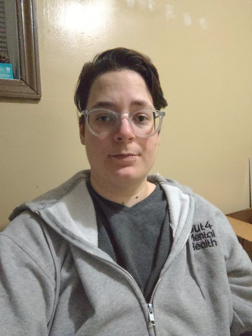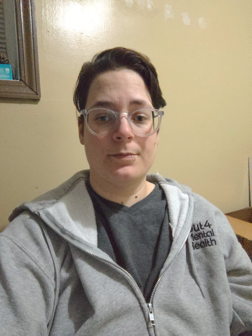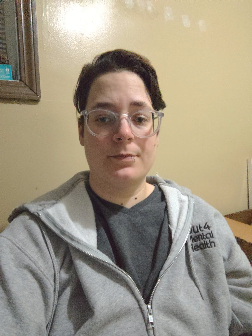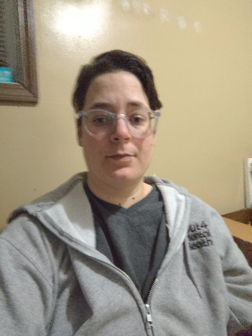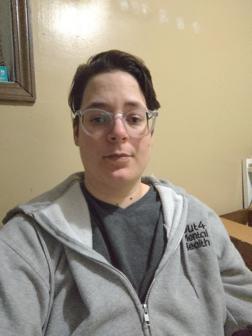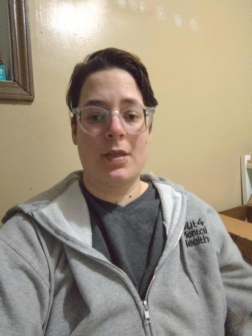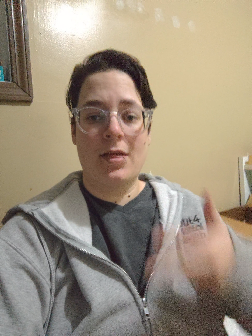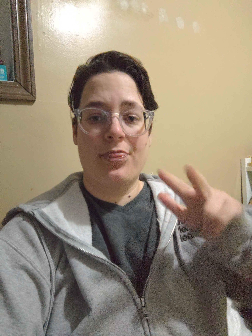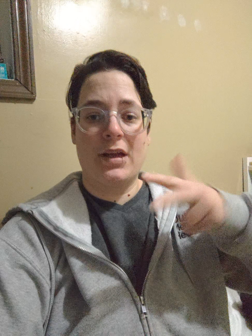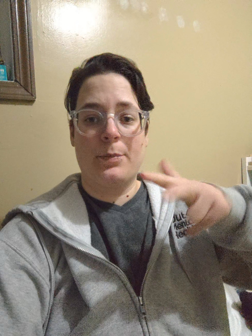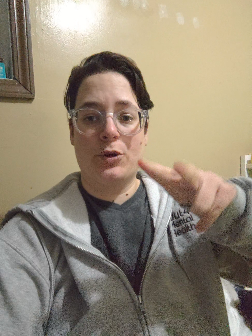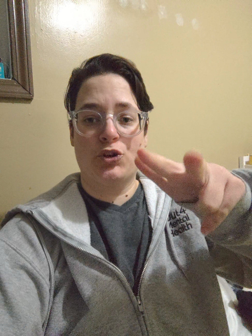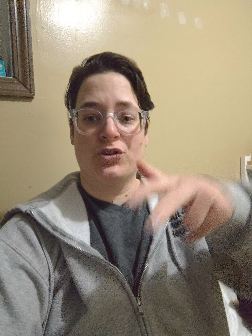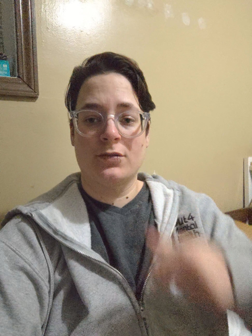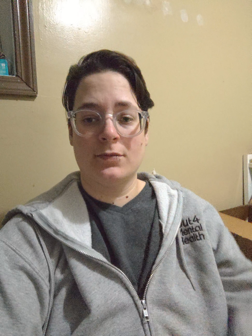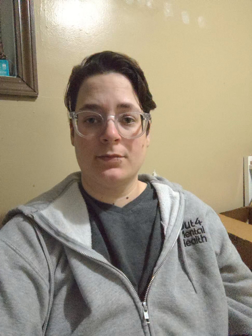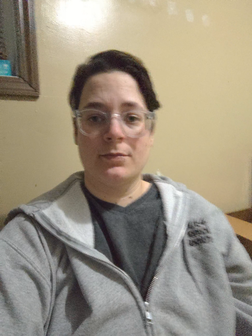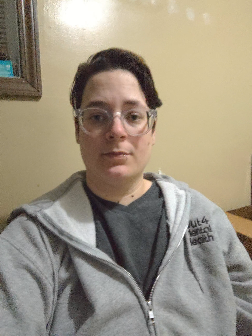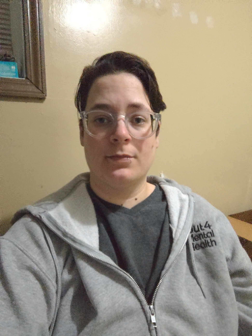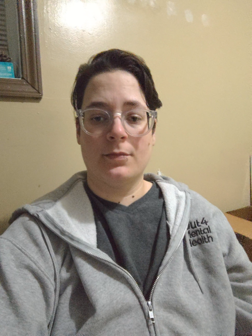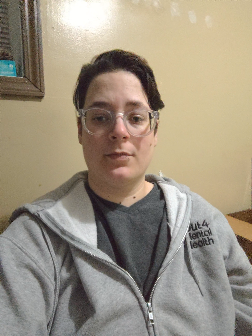helicopter